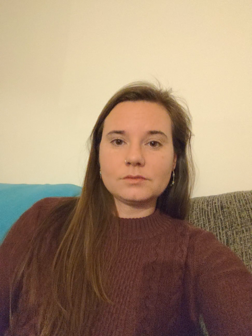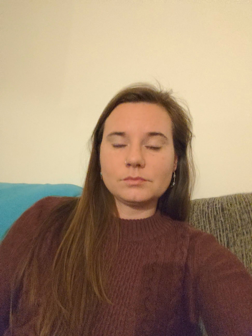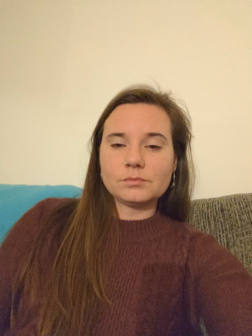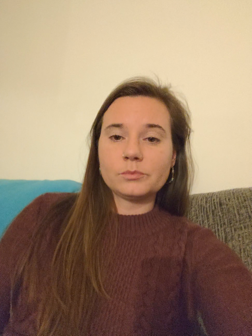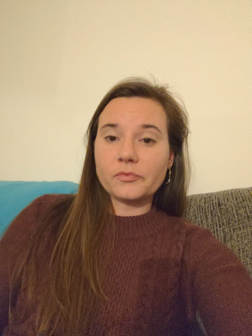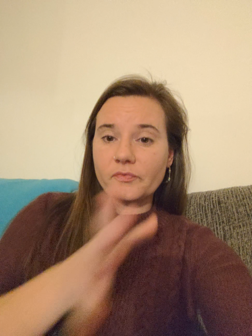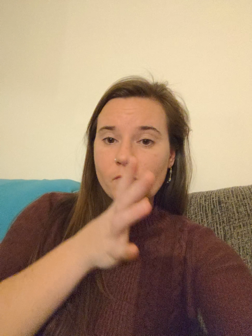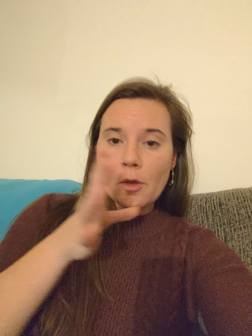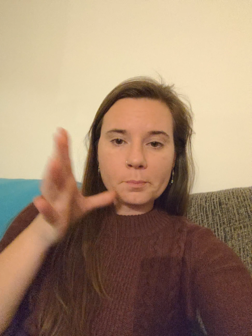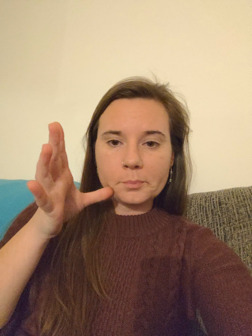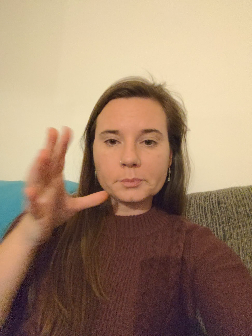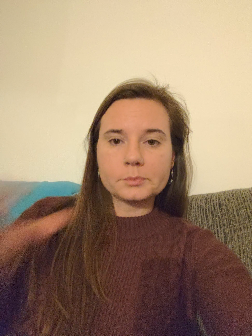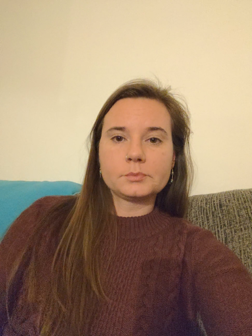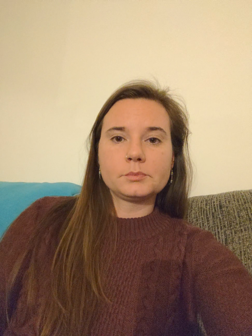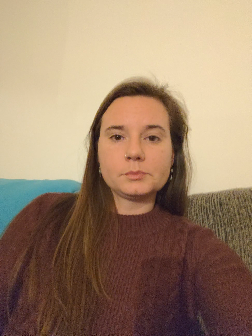farm